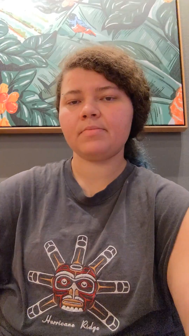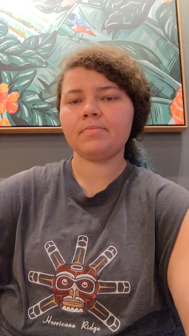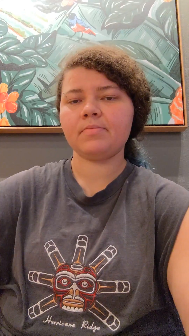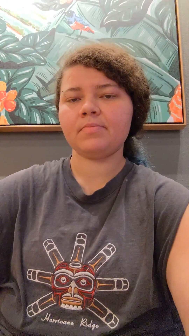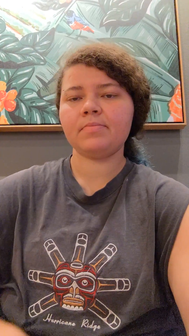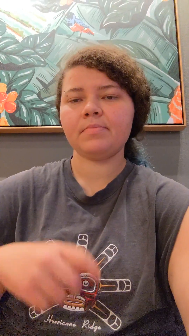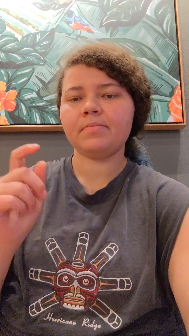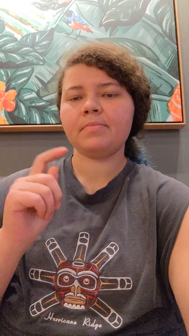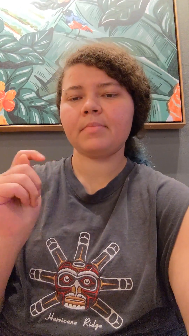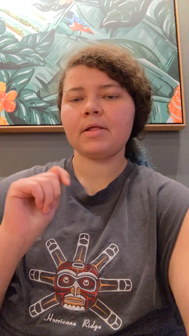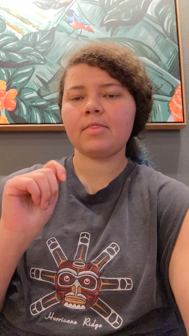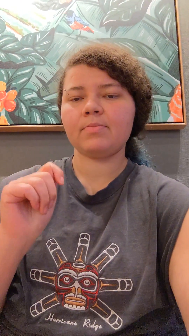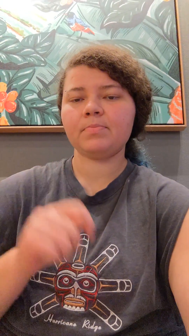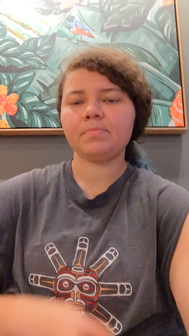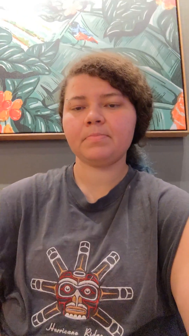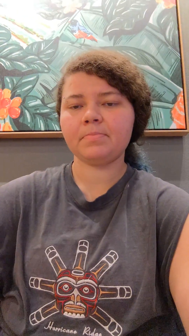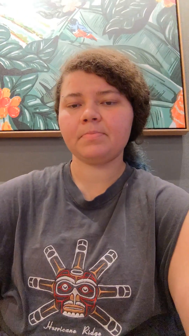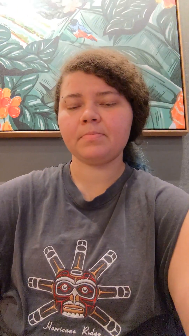bathroom